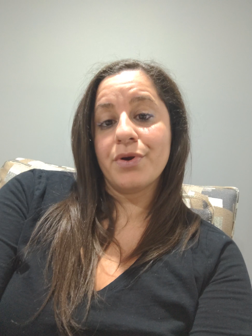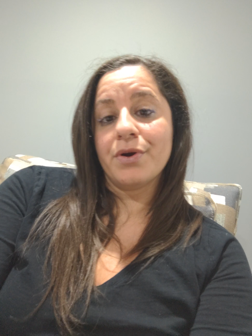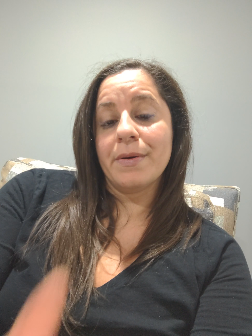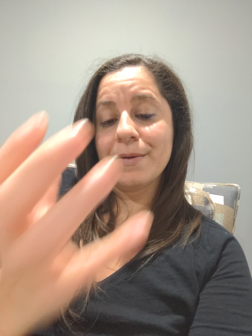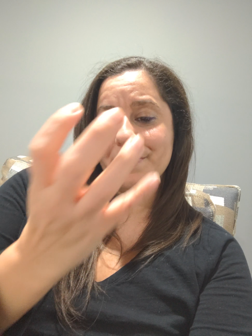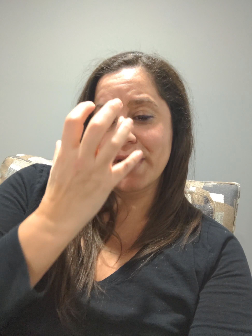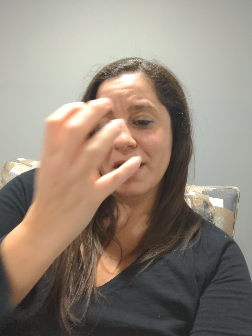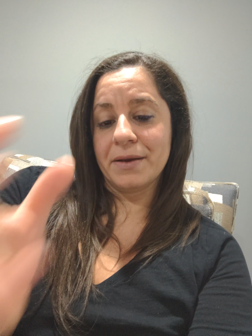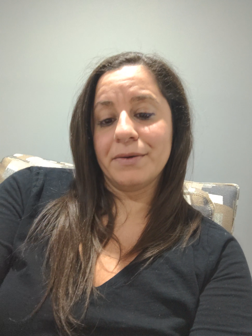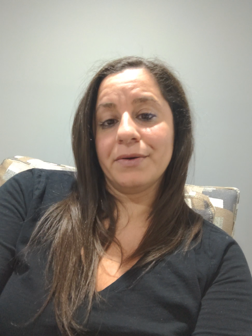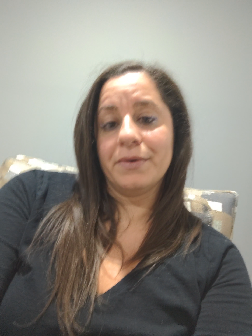mad